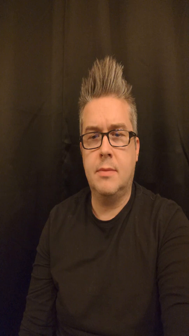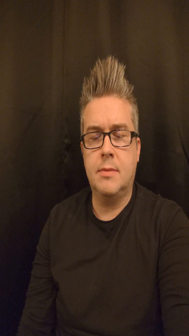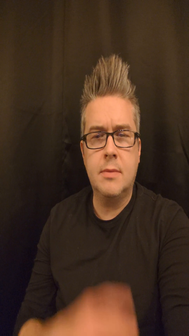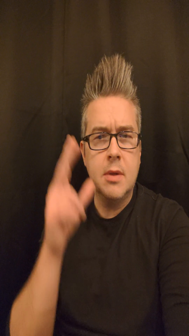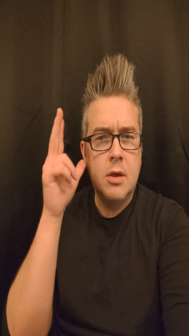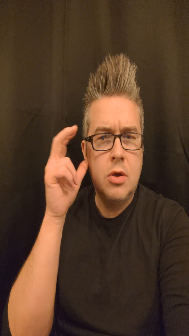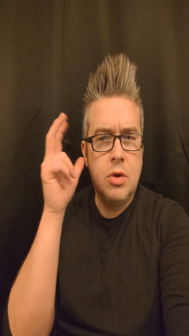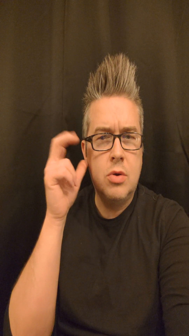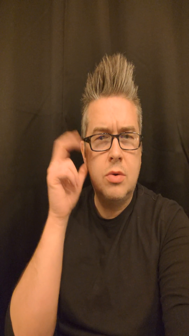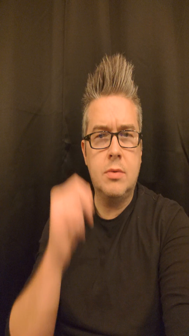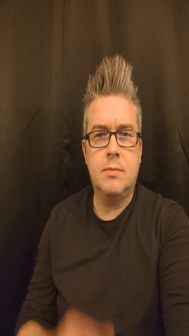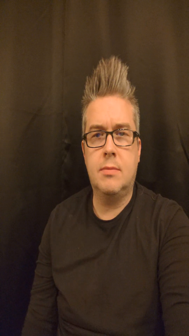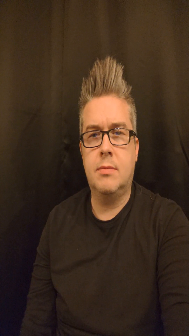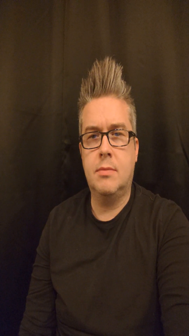hear